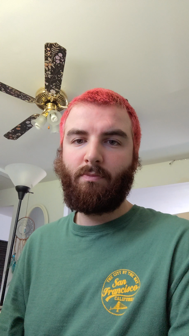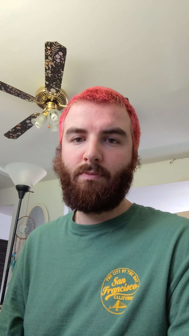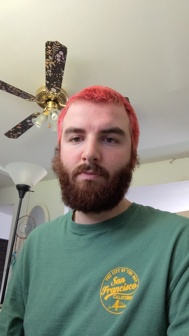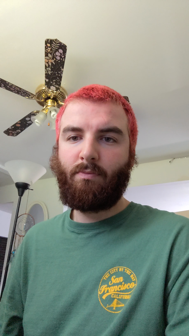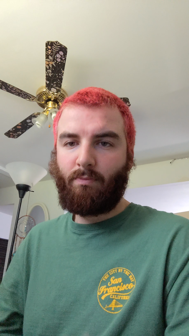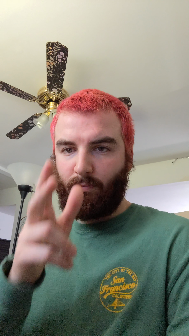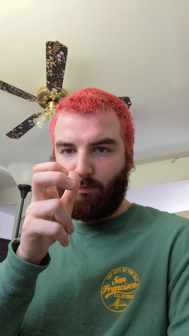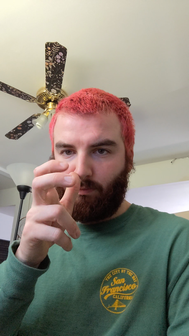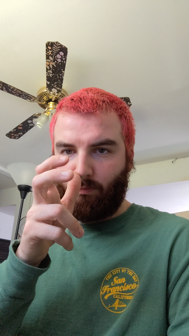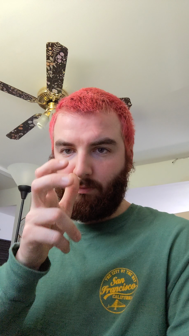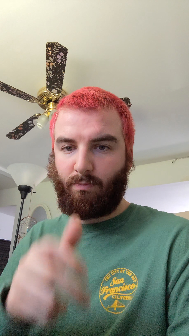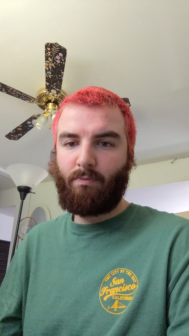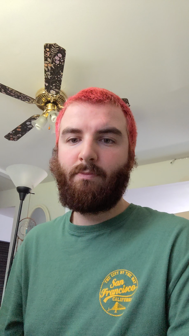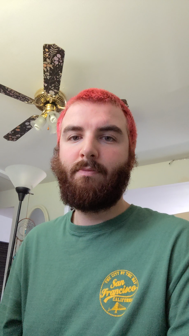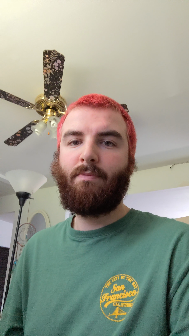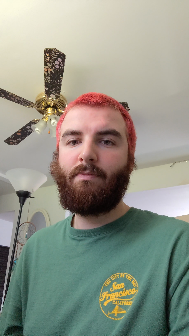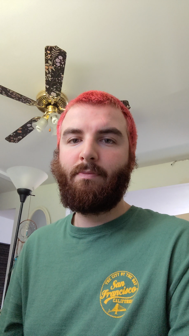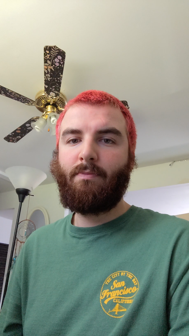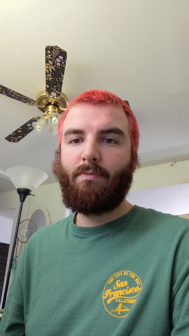ant